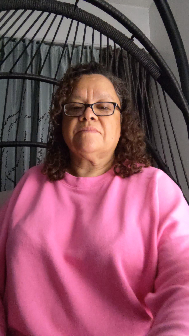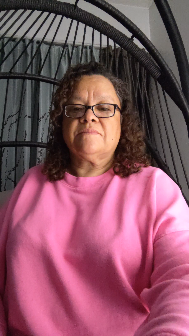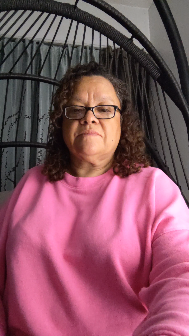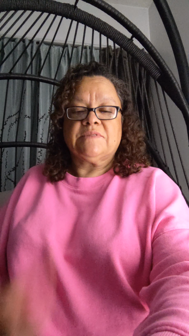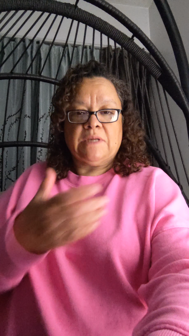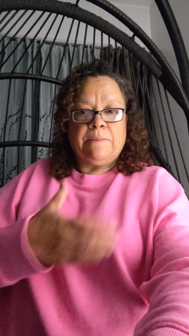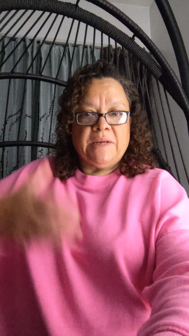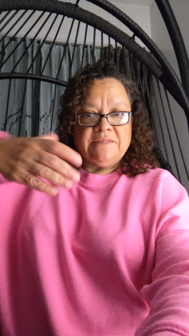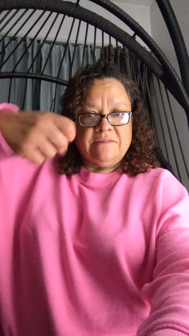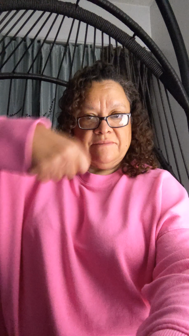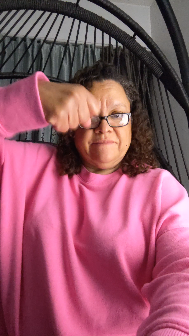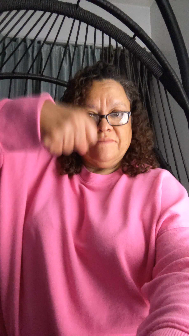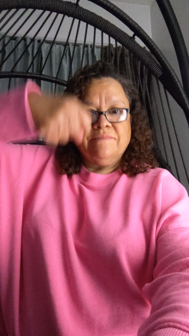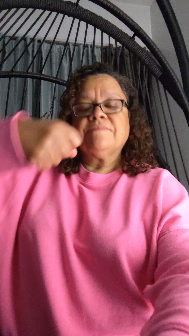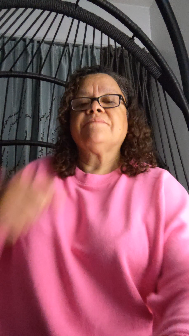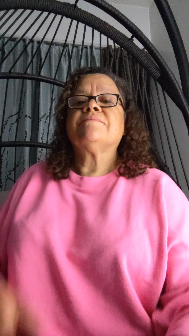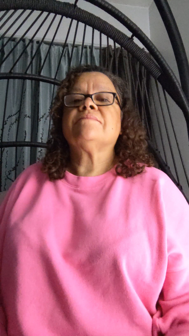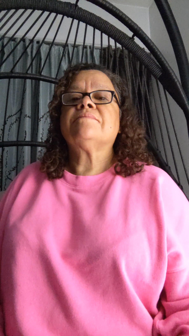basket